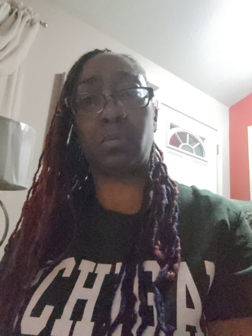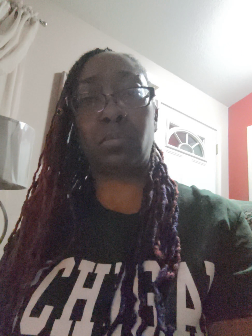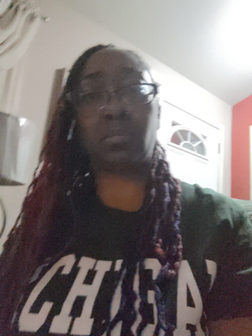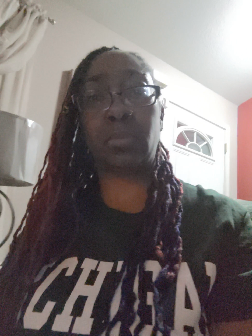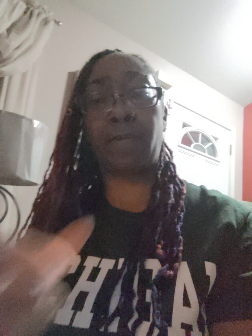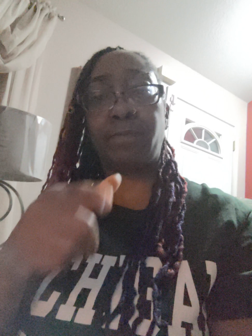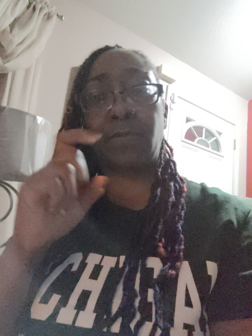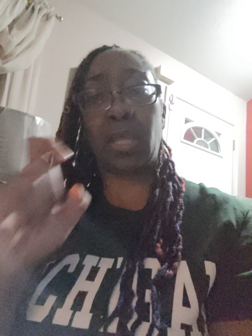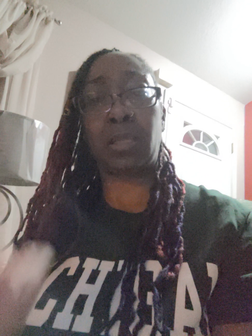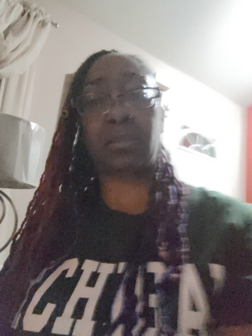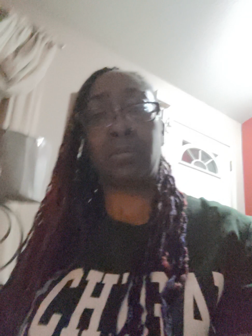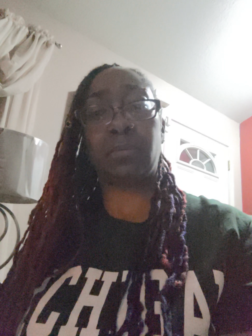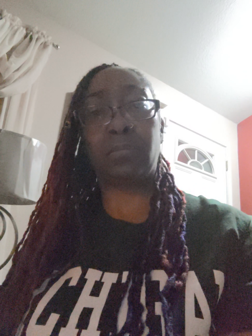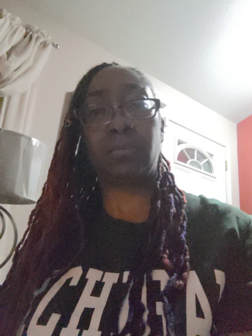fast